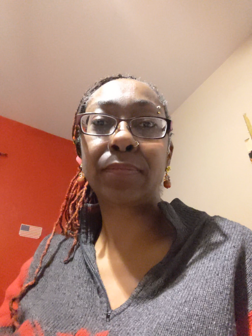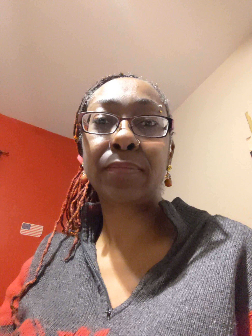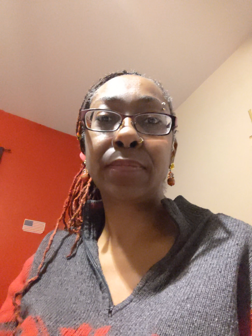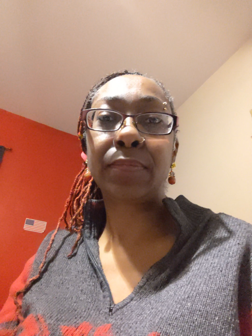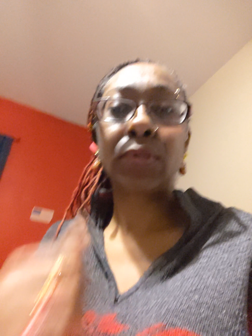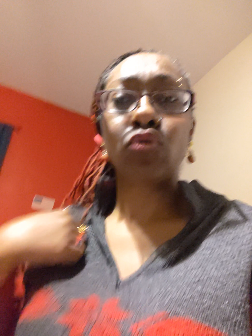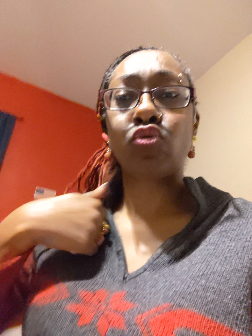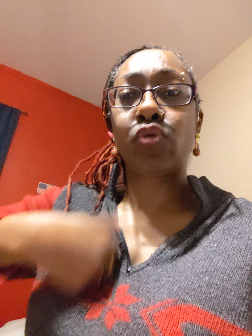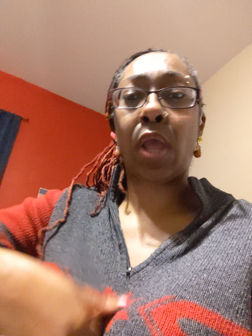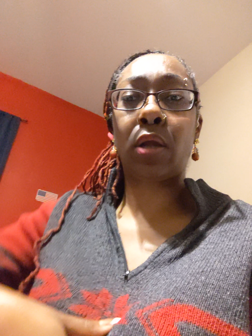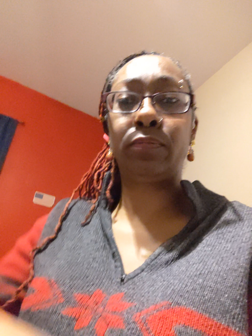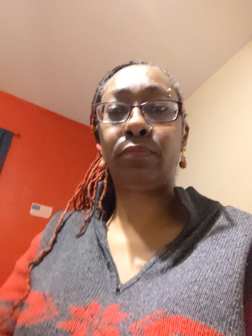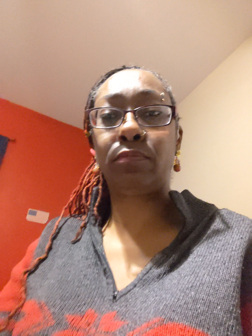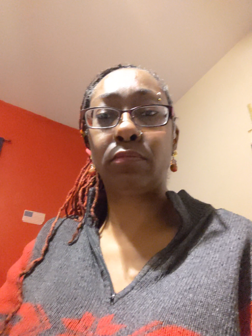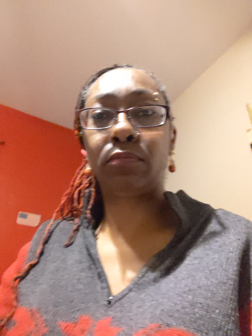jacket